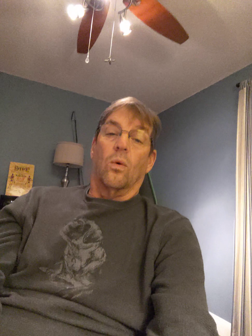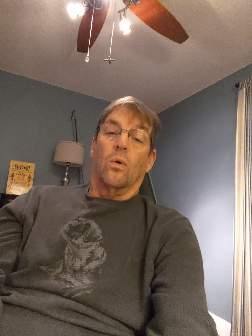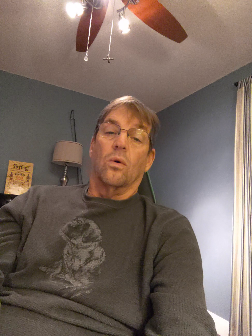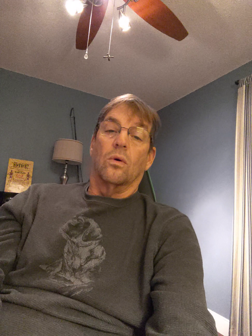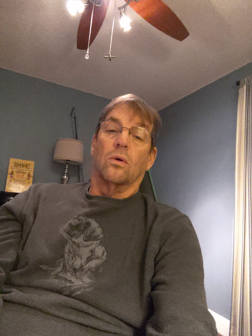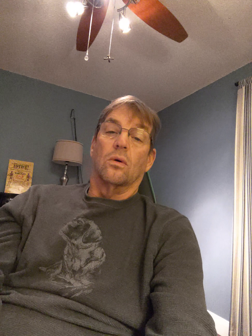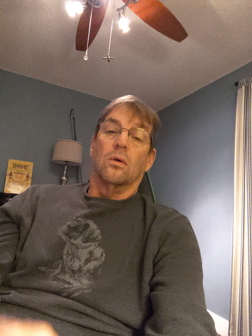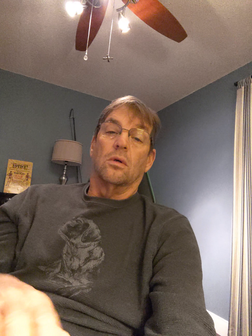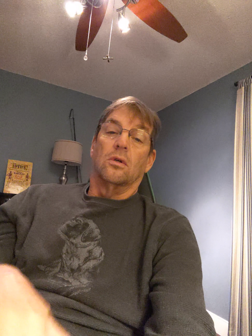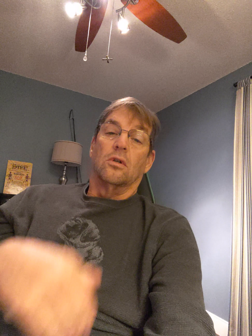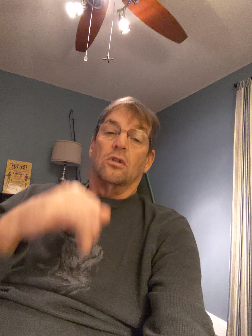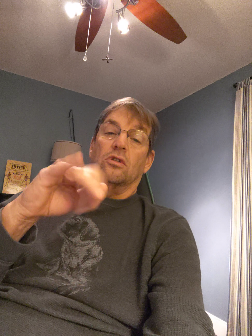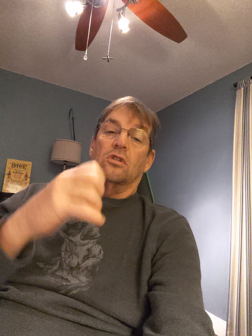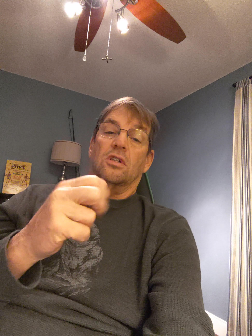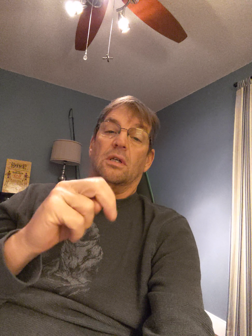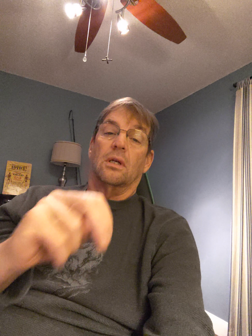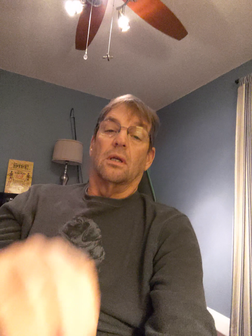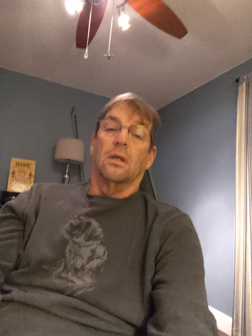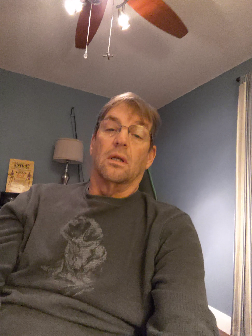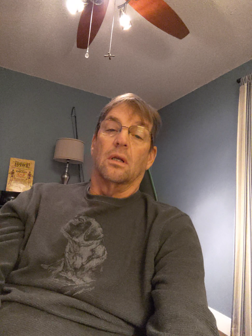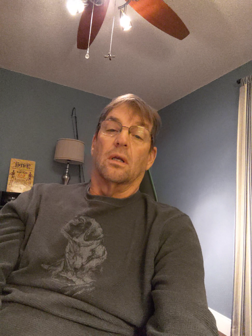jeans